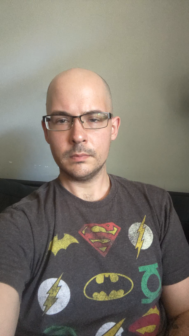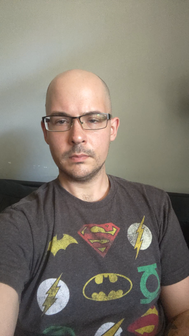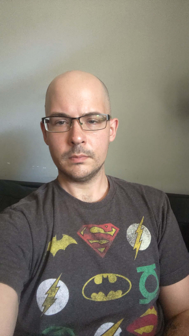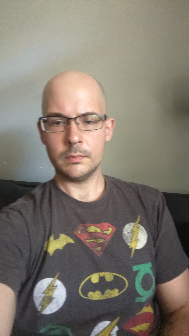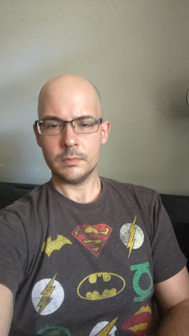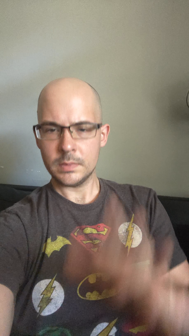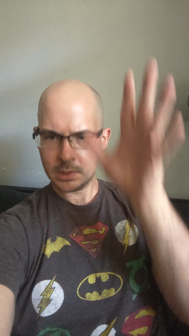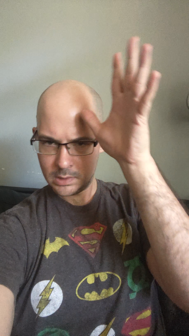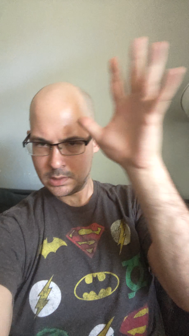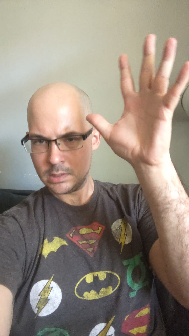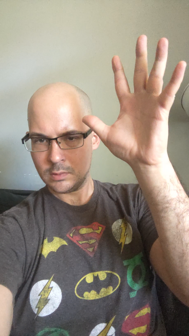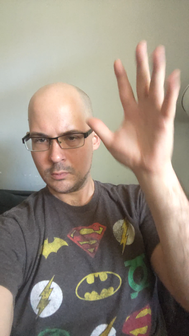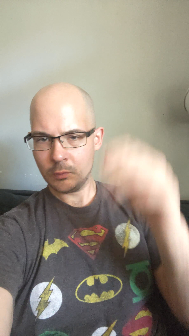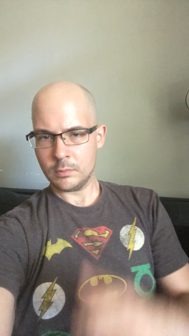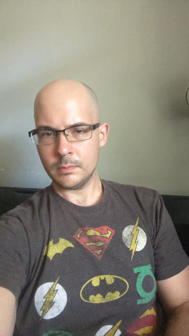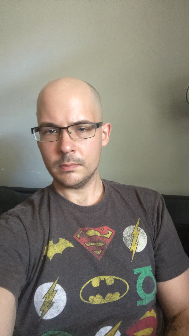deer